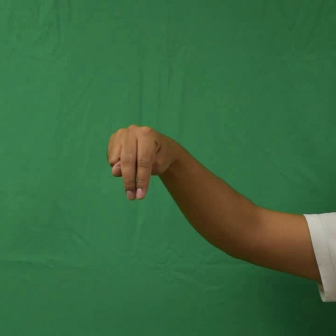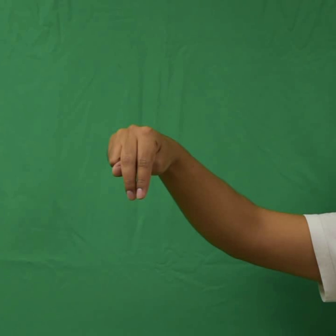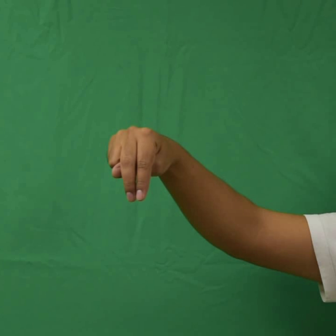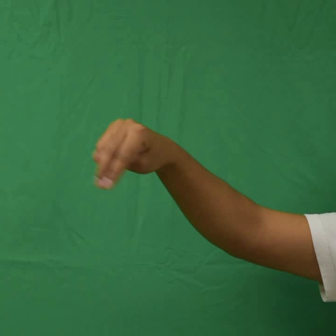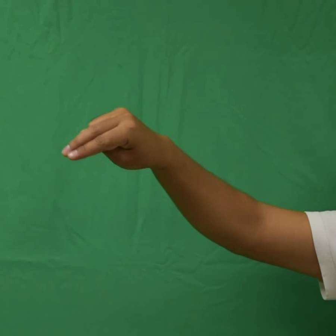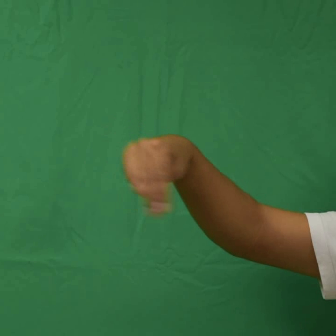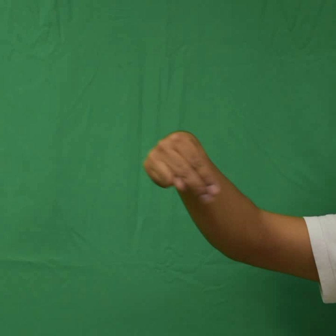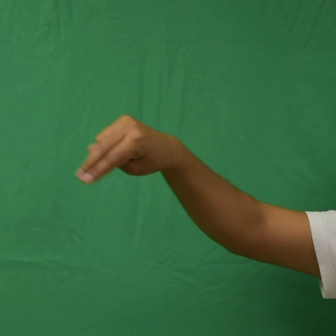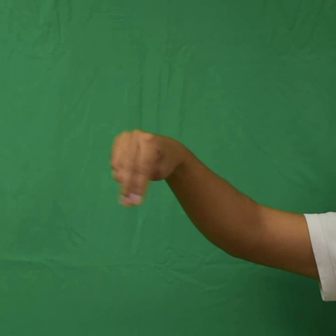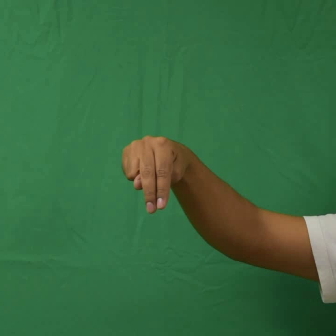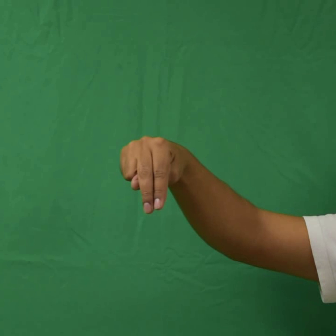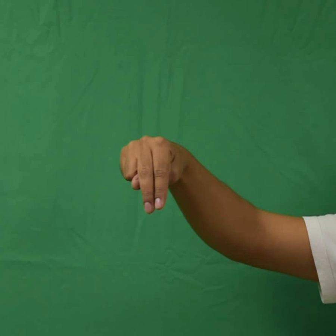Ñ